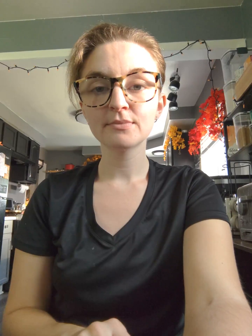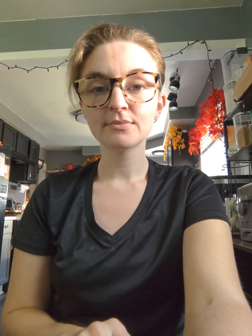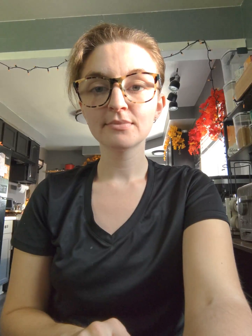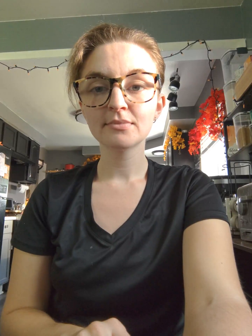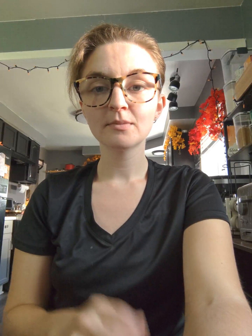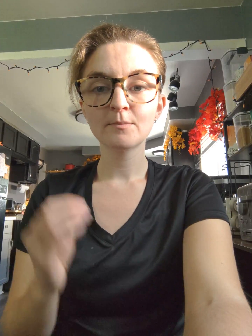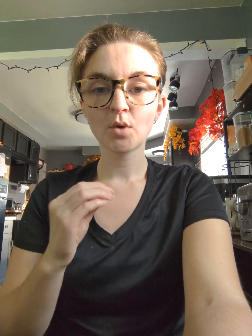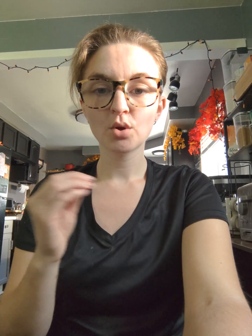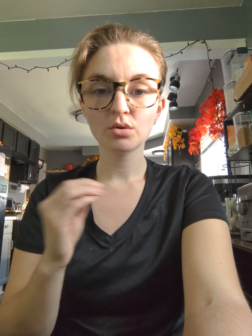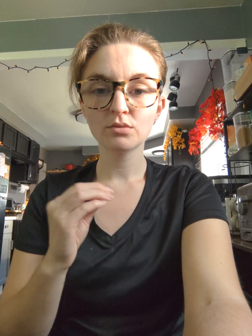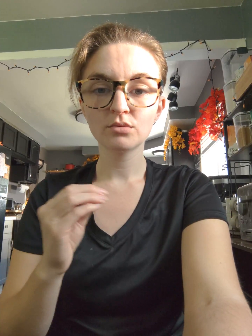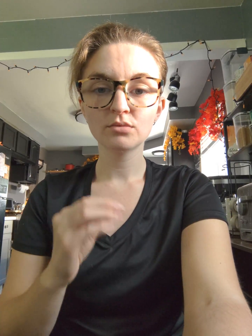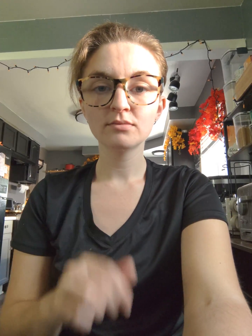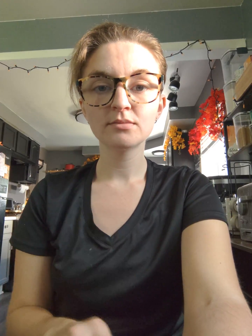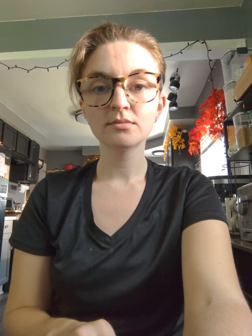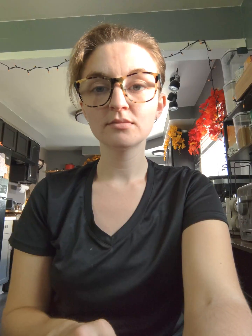more